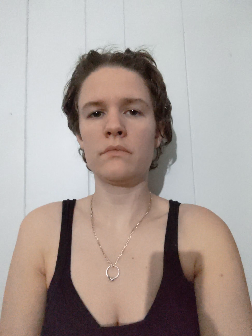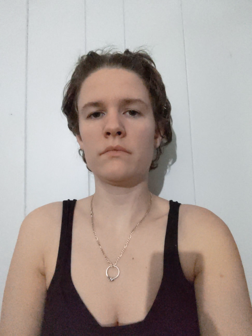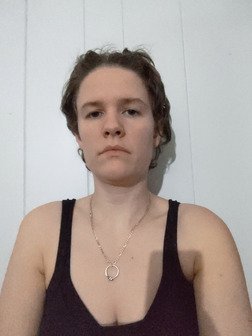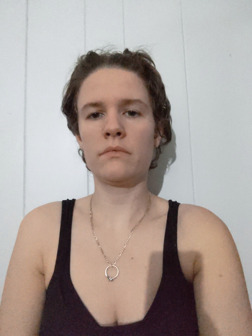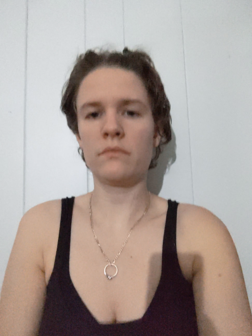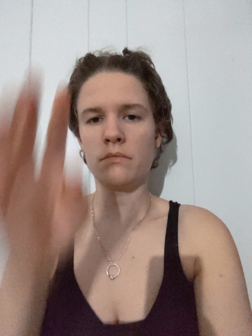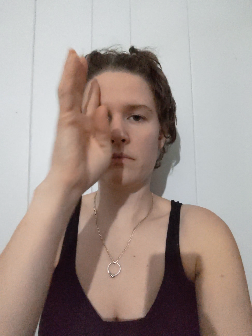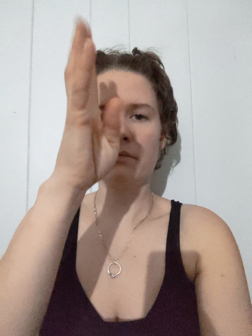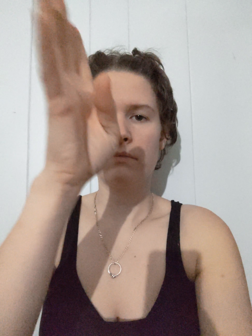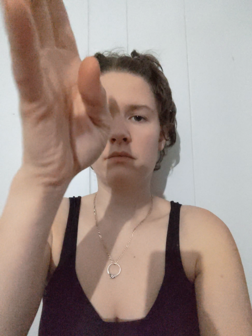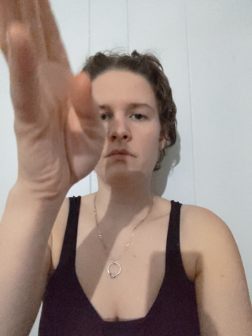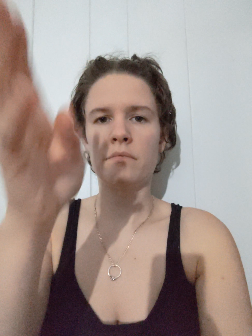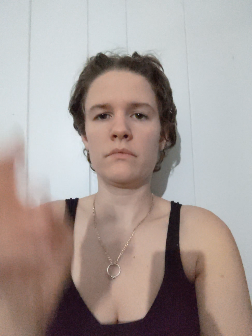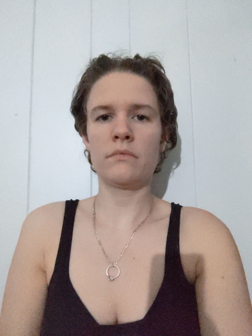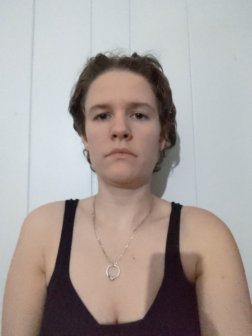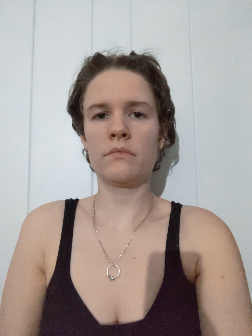pretend